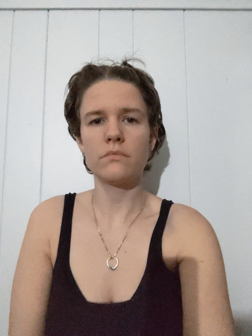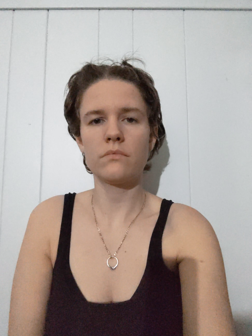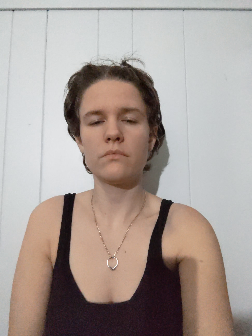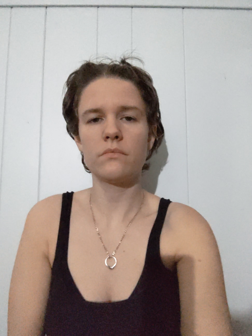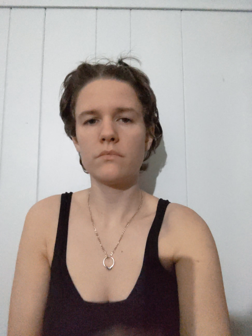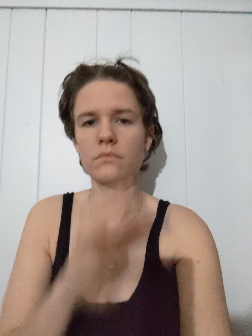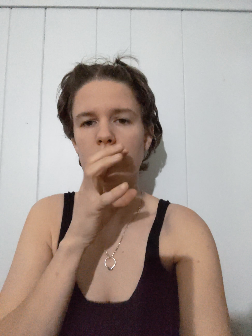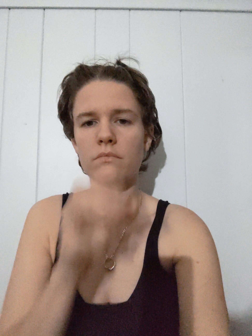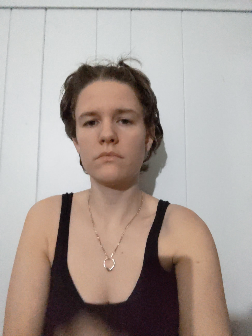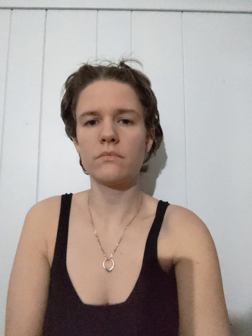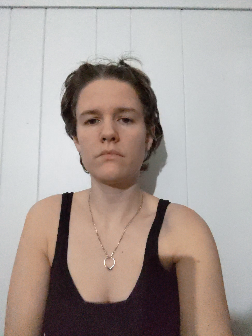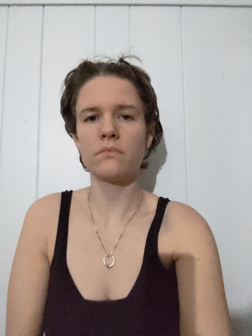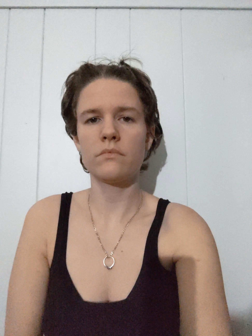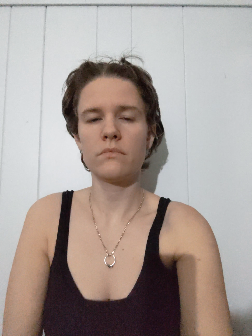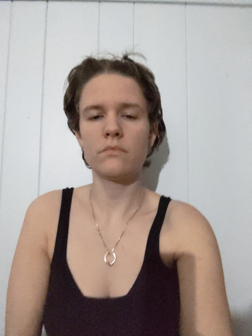old